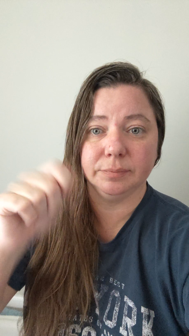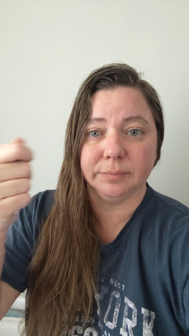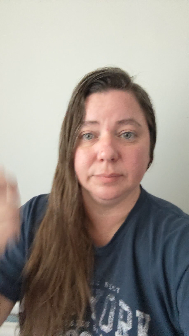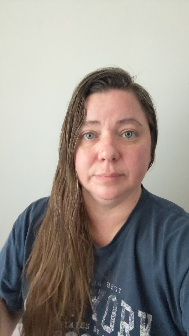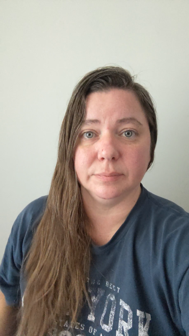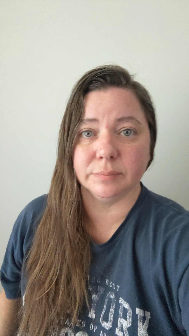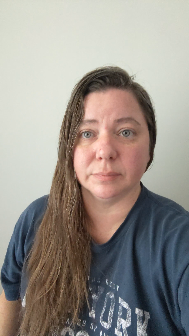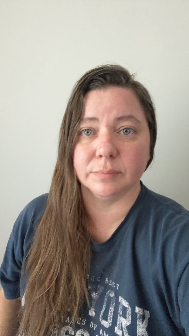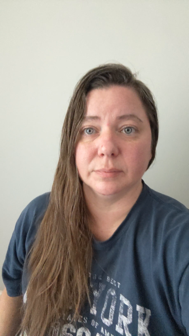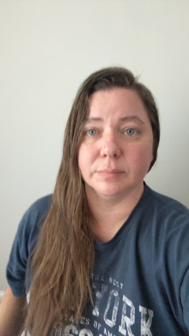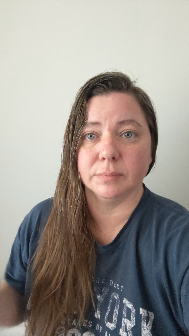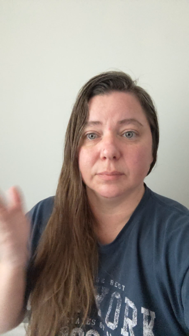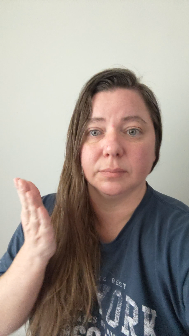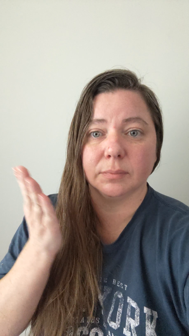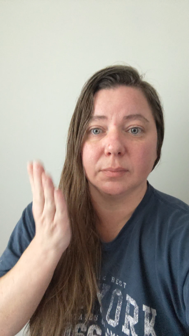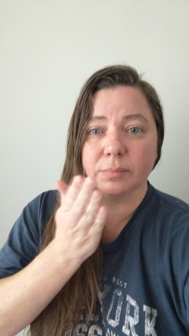carry